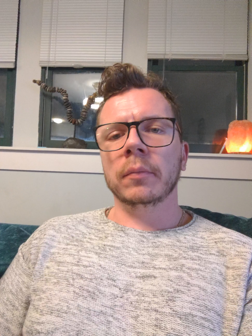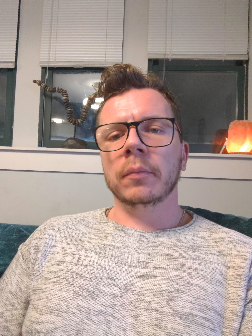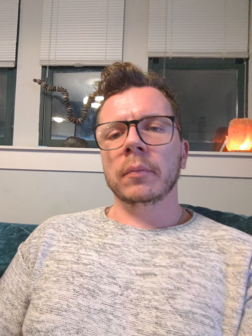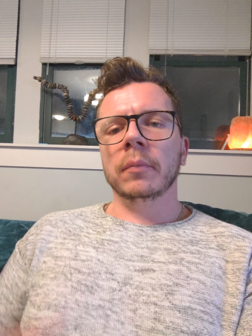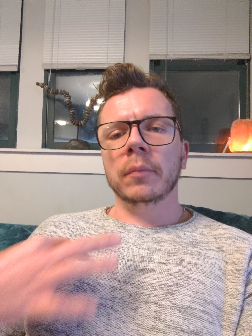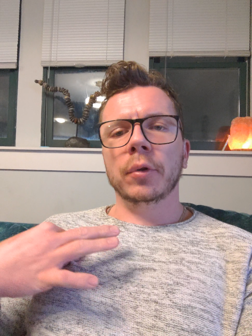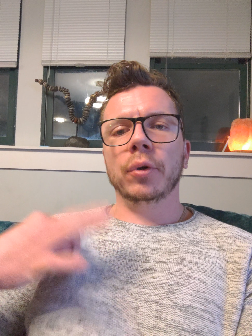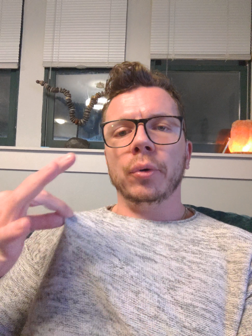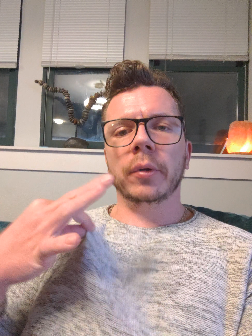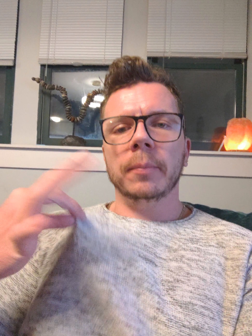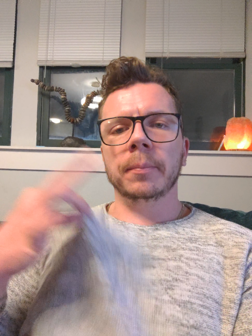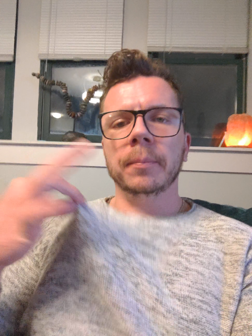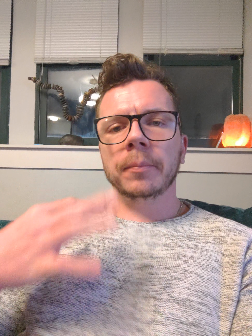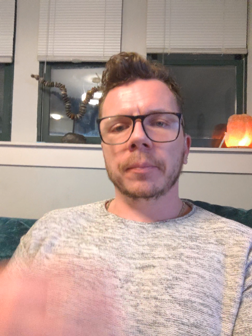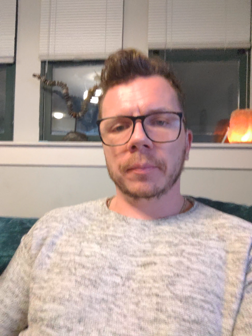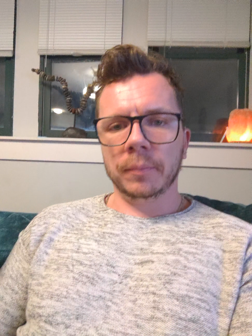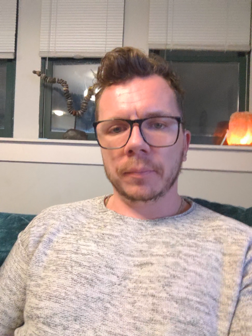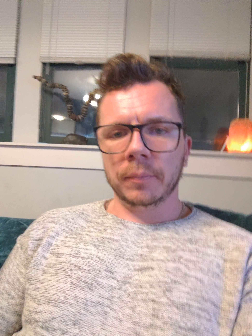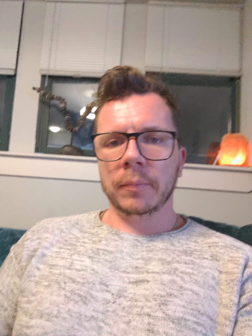shirt